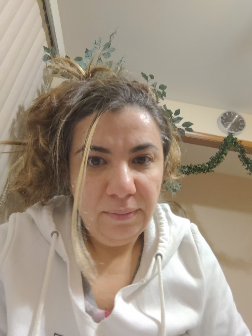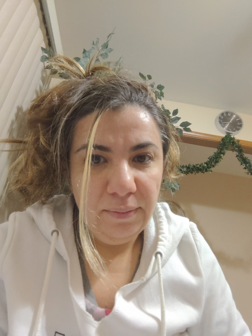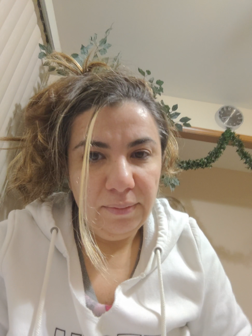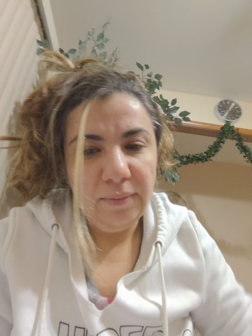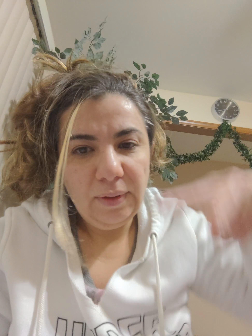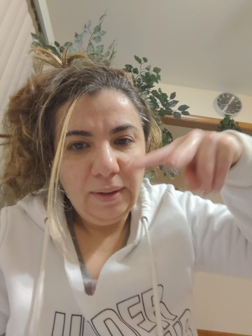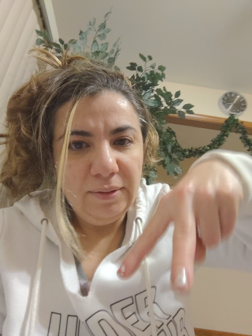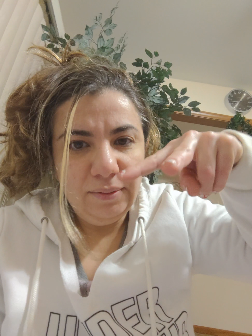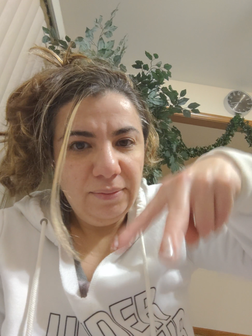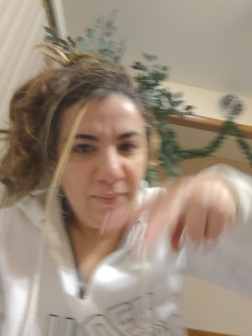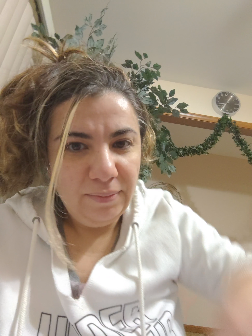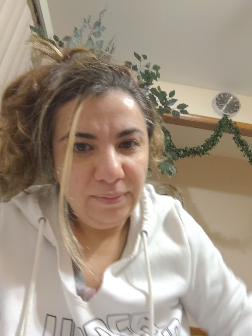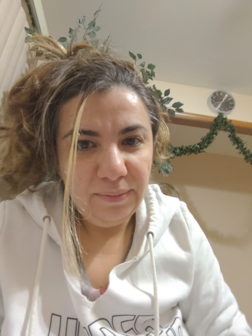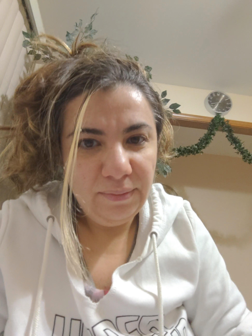napkin